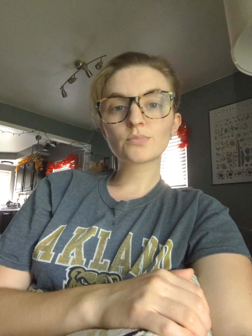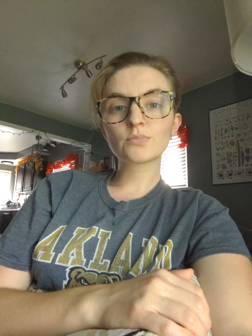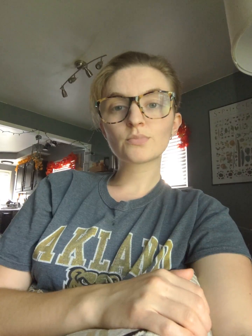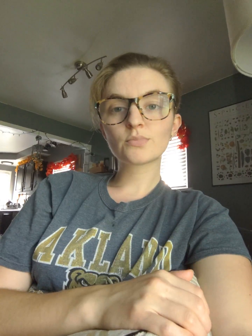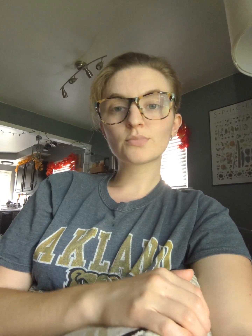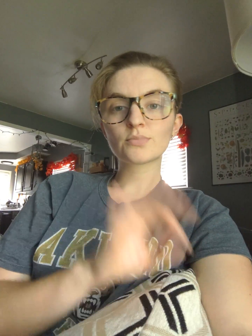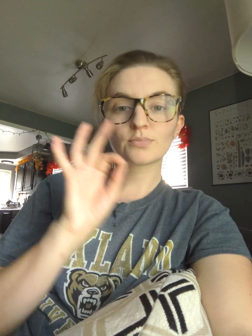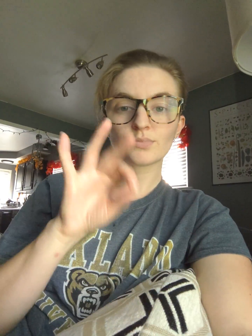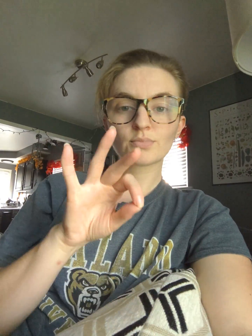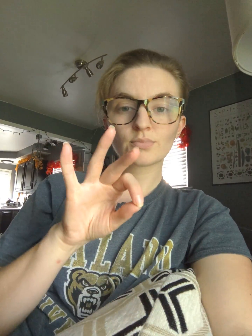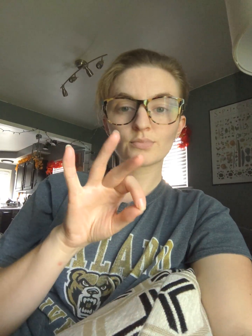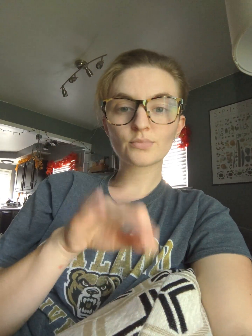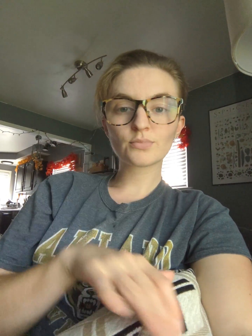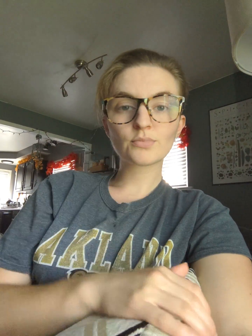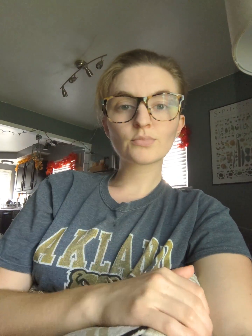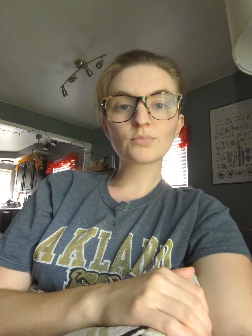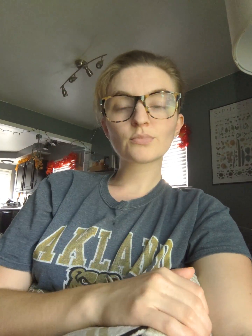fit